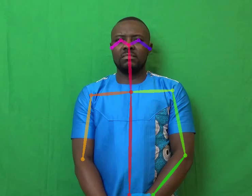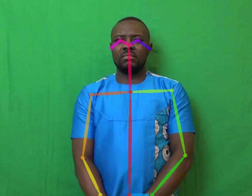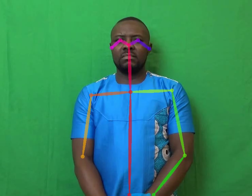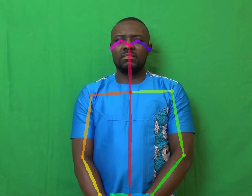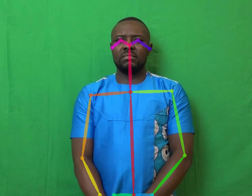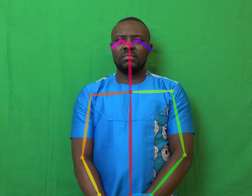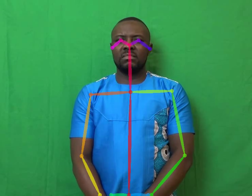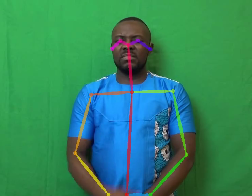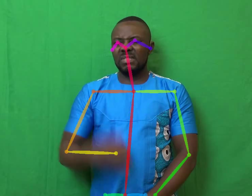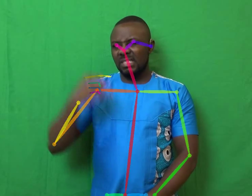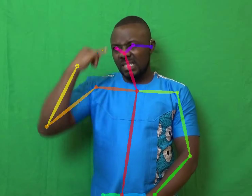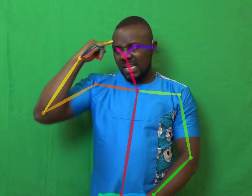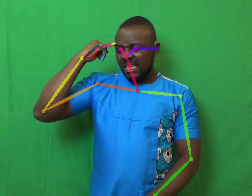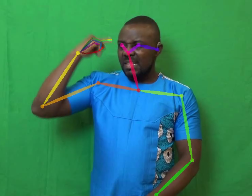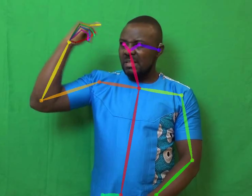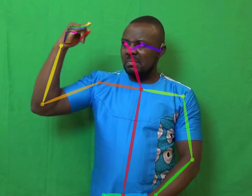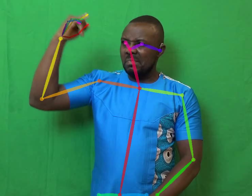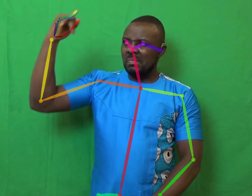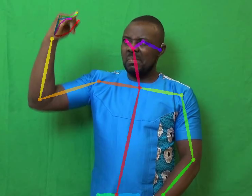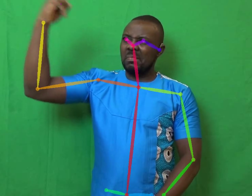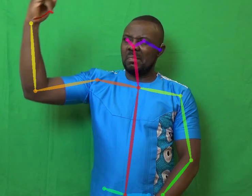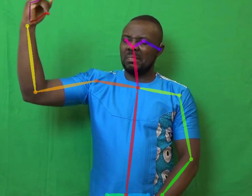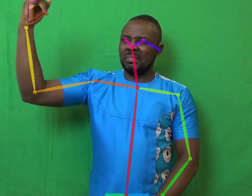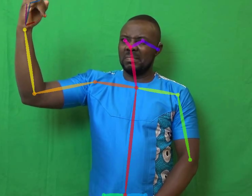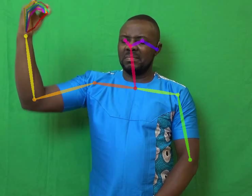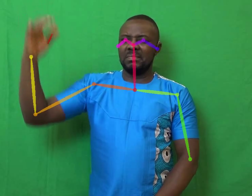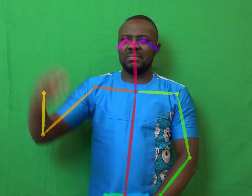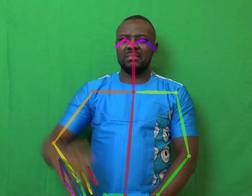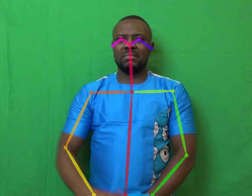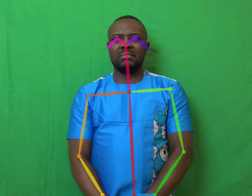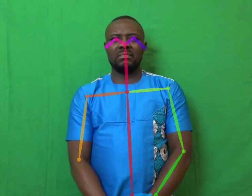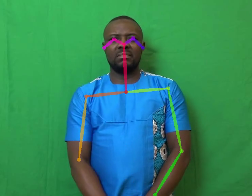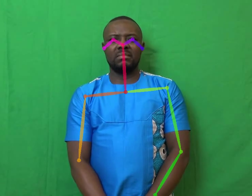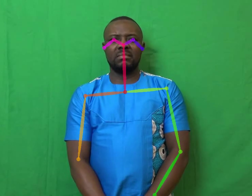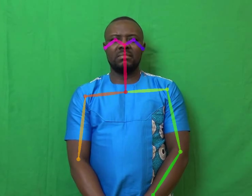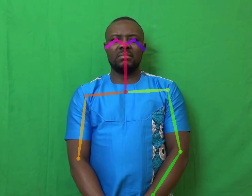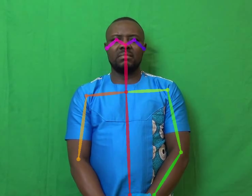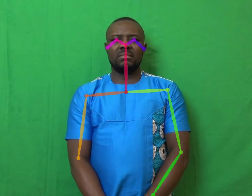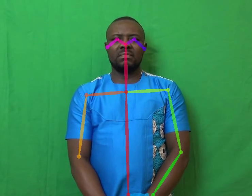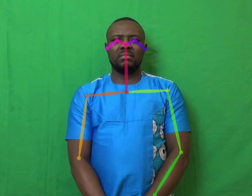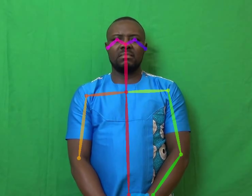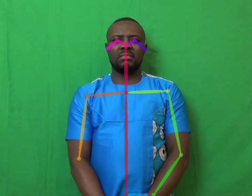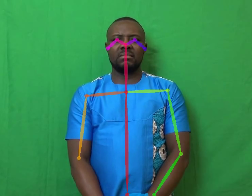imagine